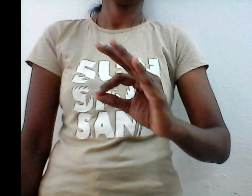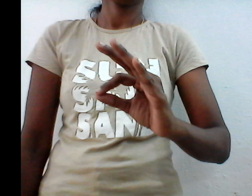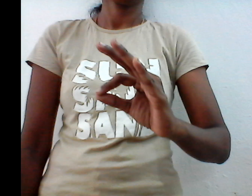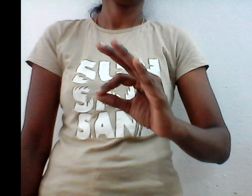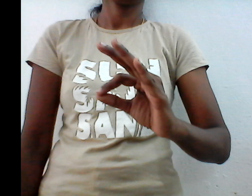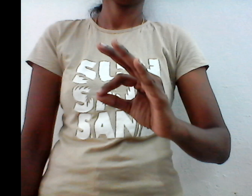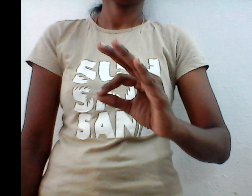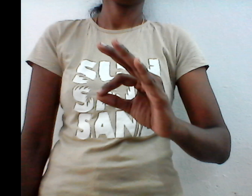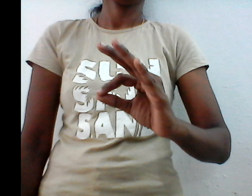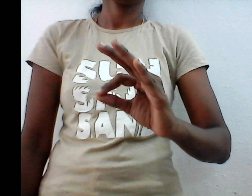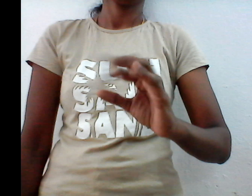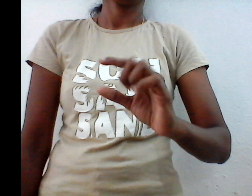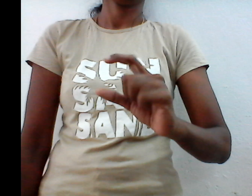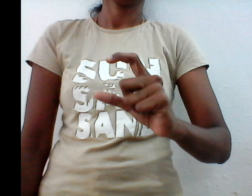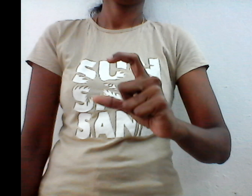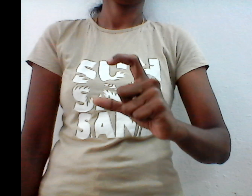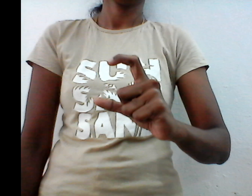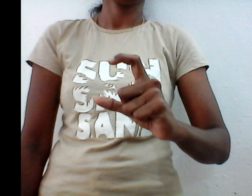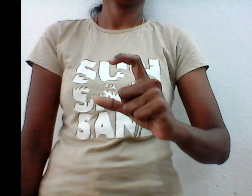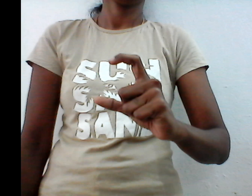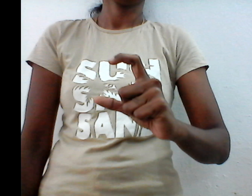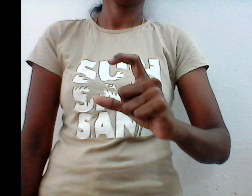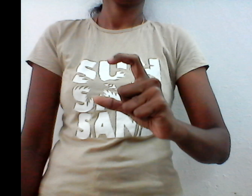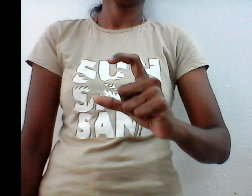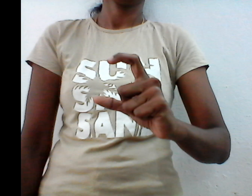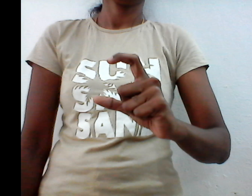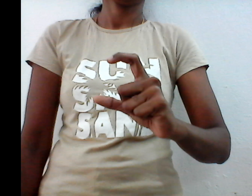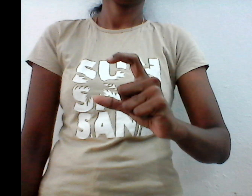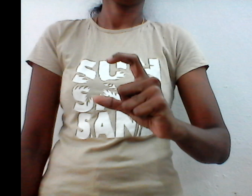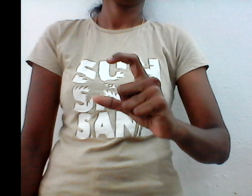ഓ